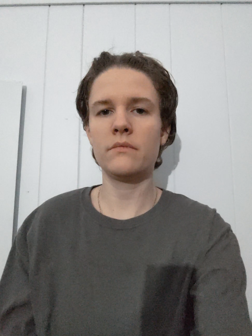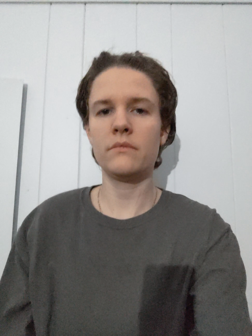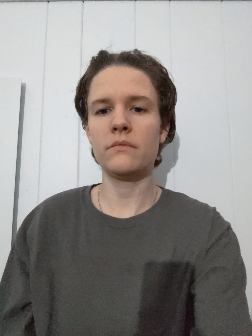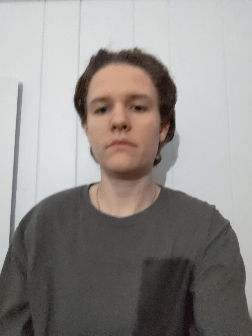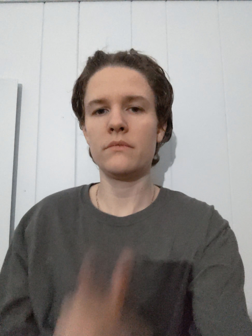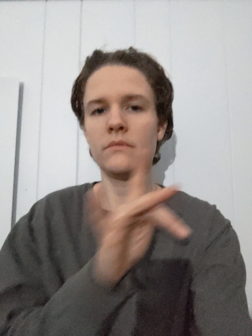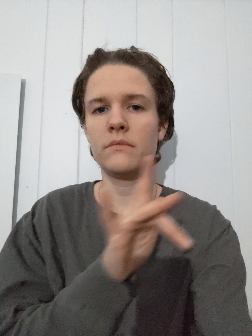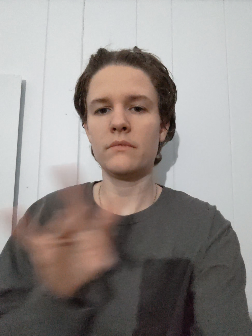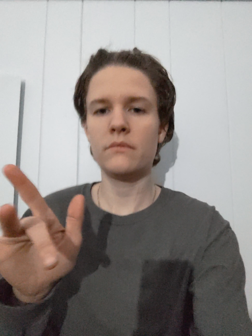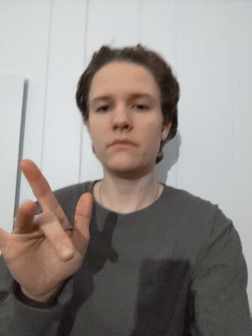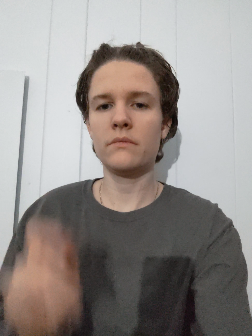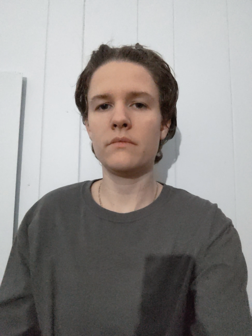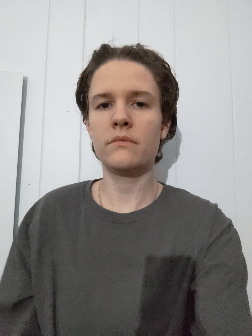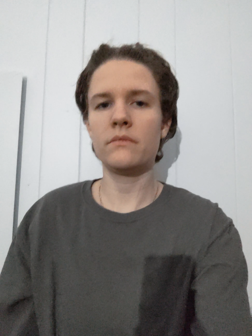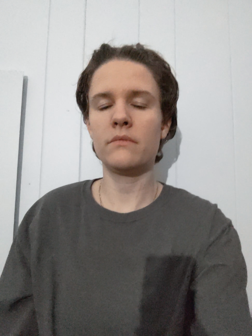empty